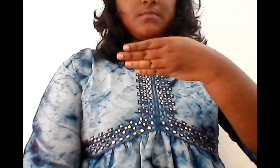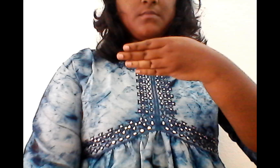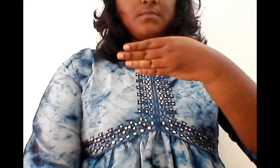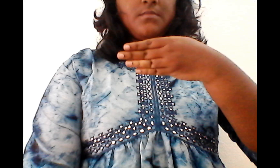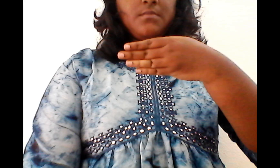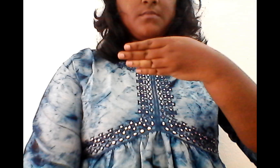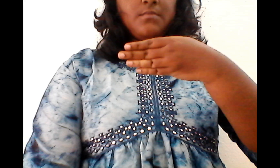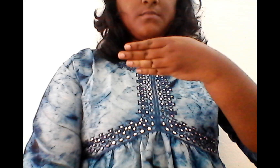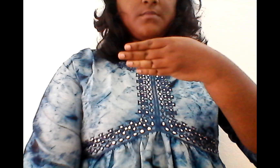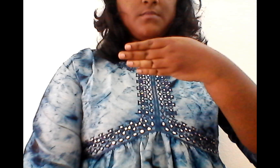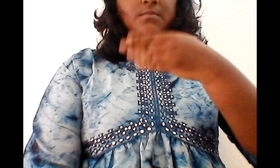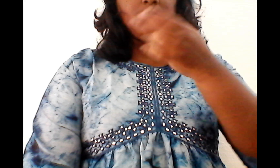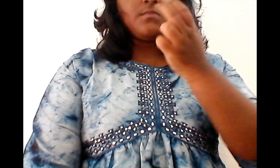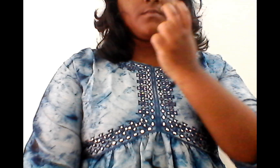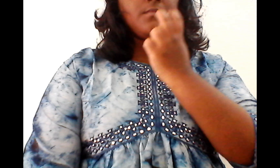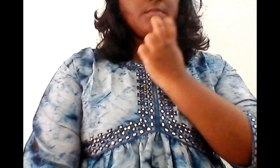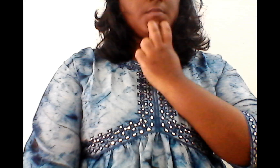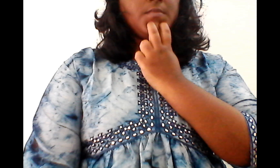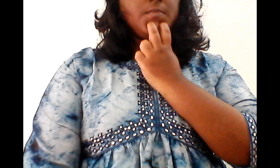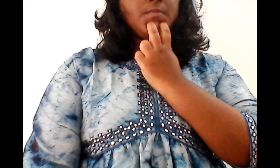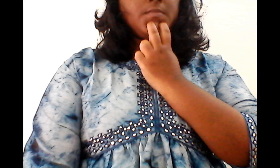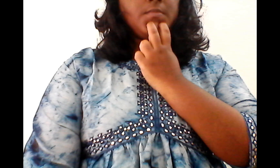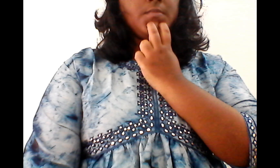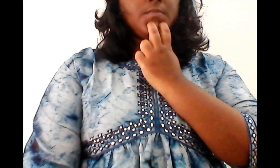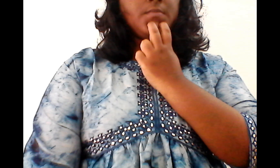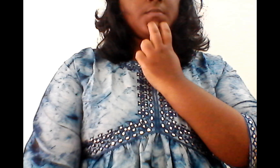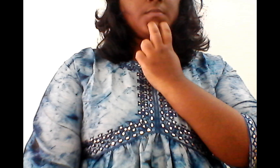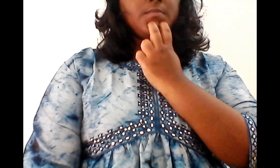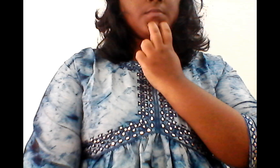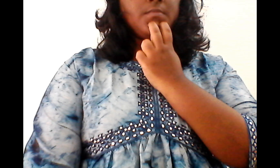അഃ